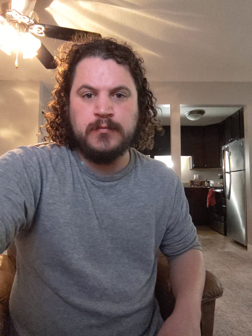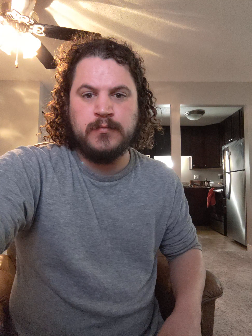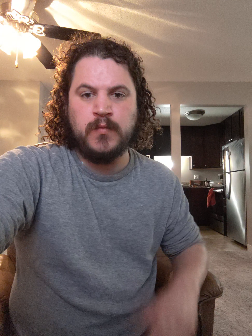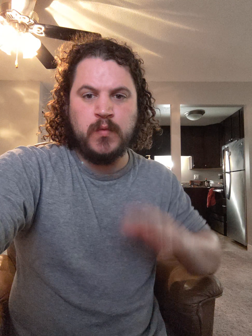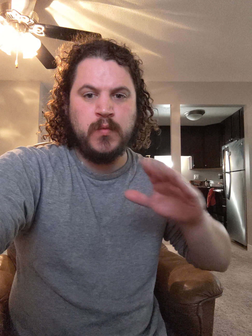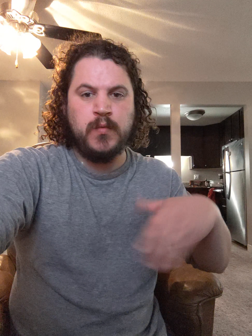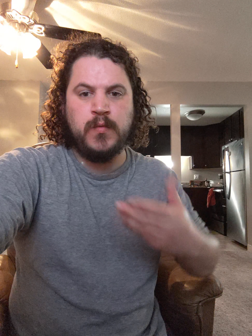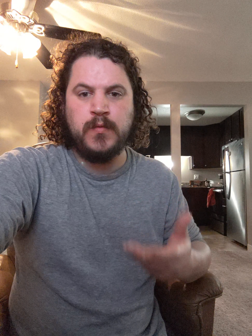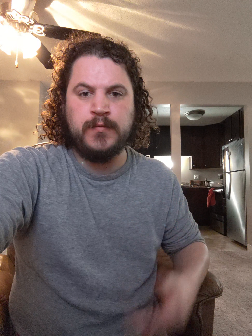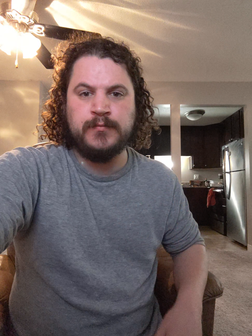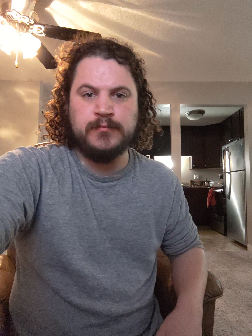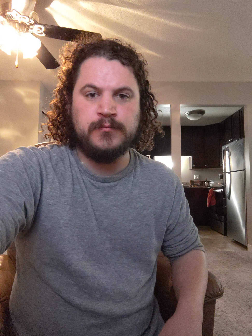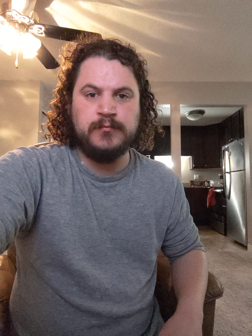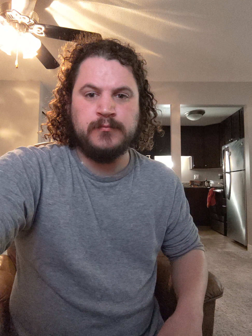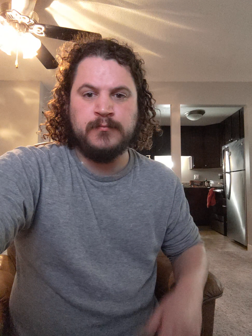all